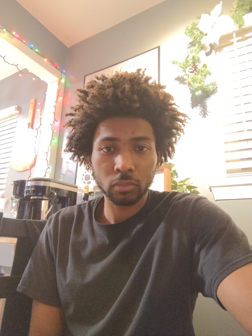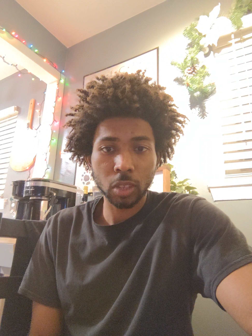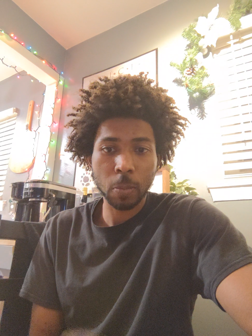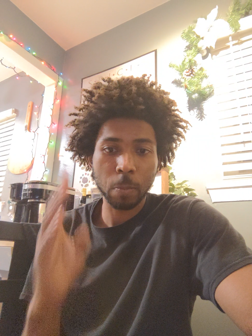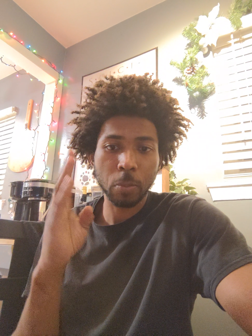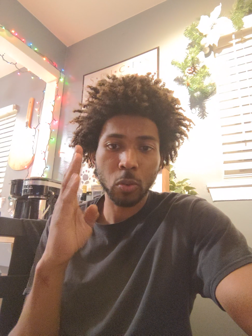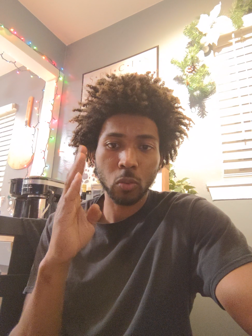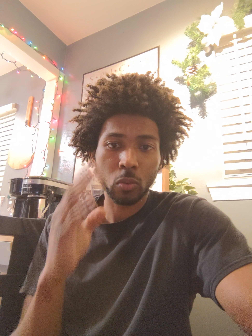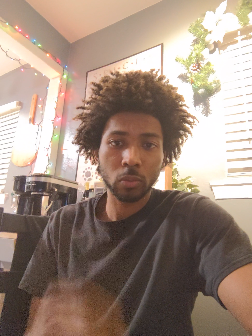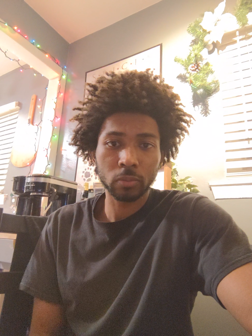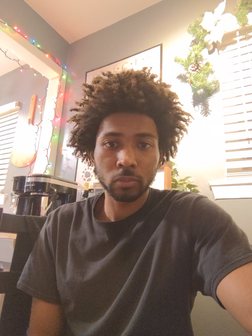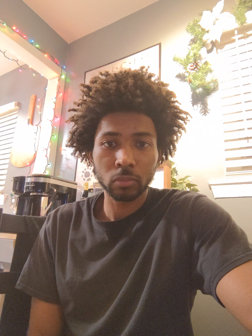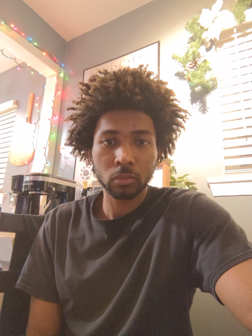blue